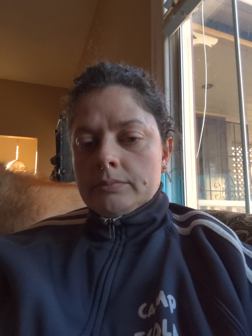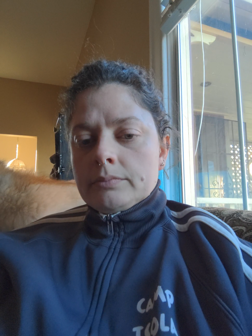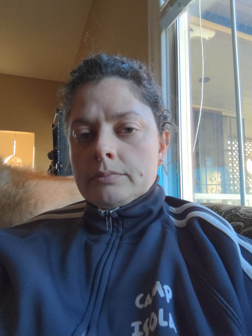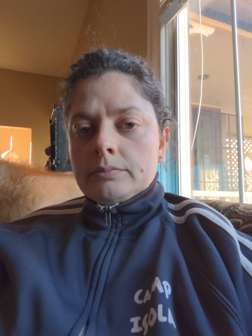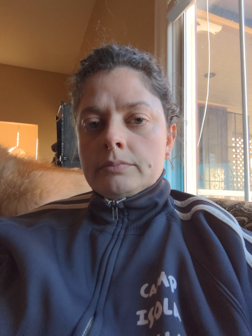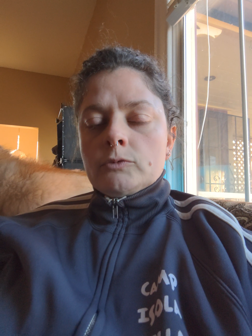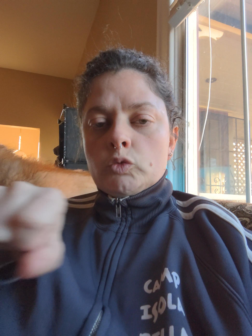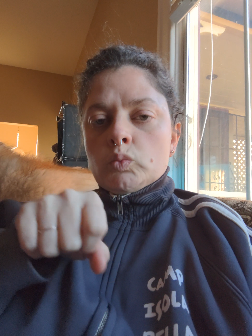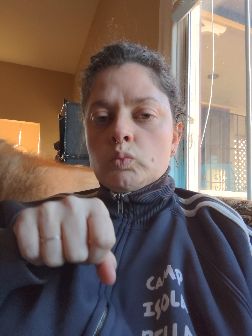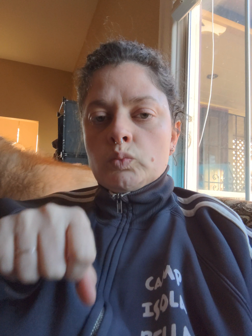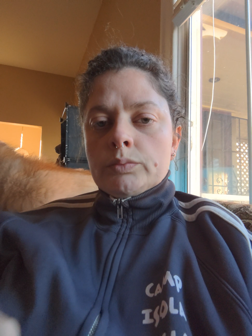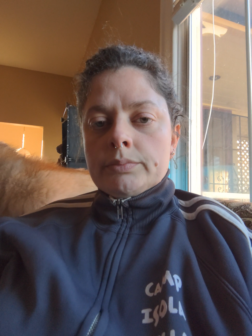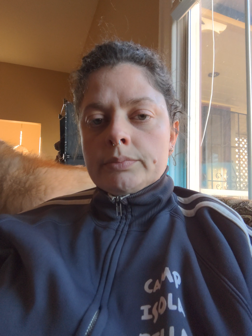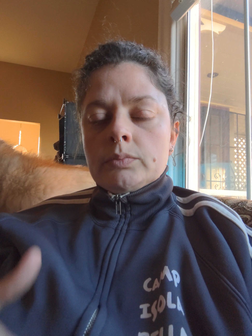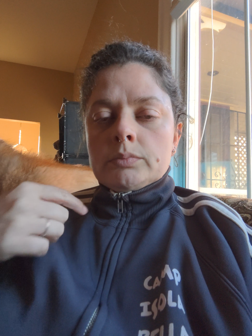shoe